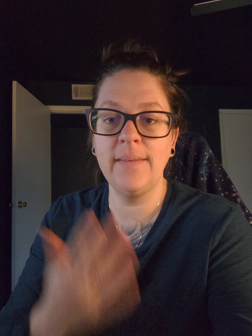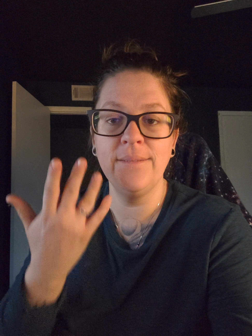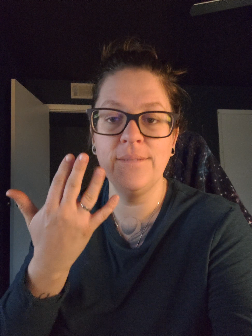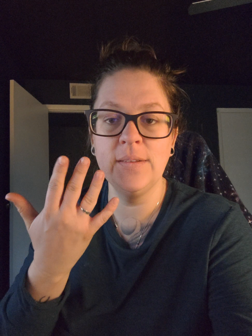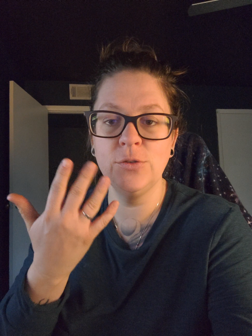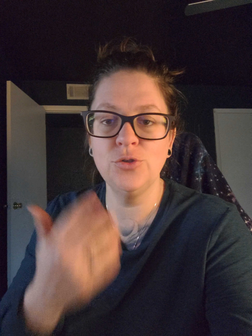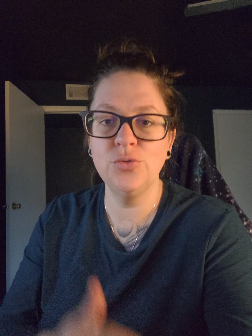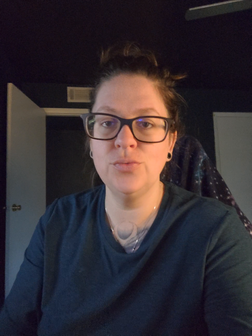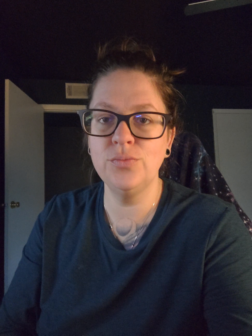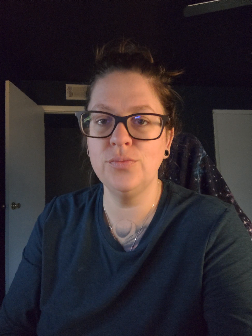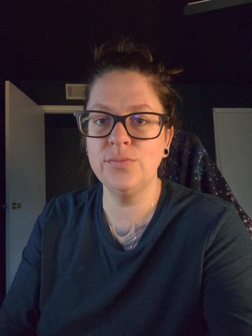finger